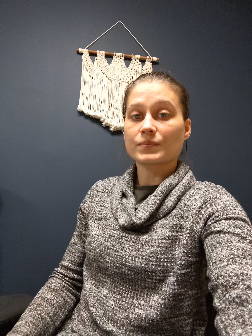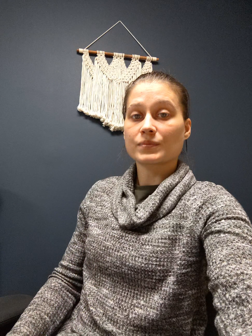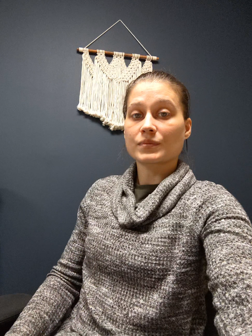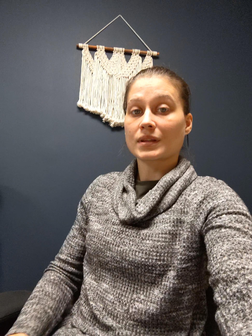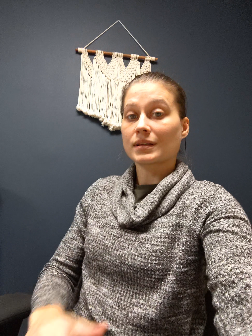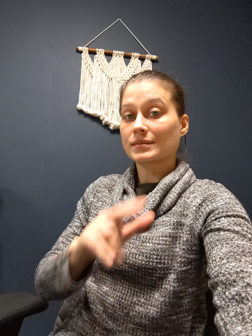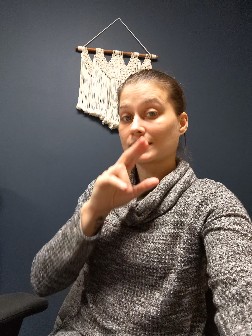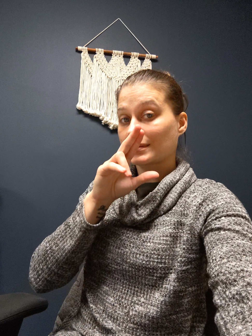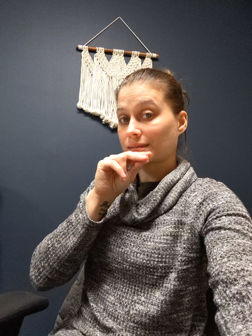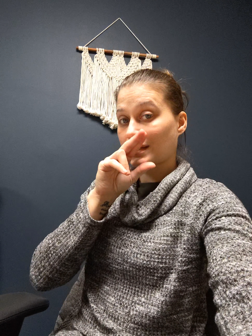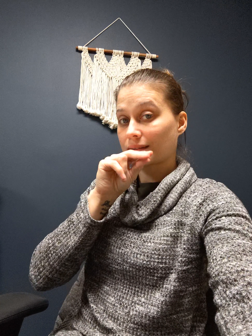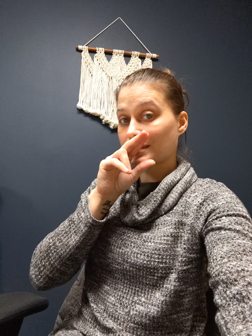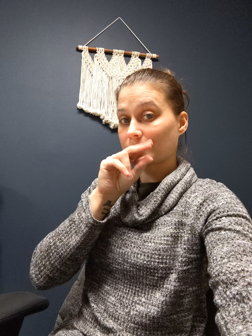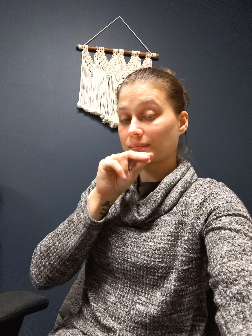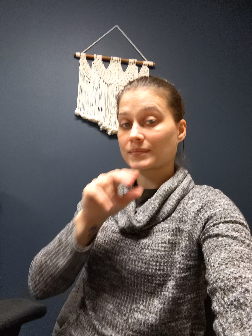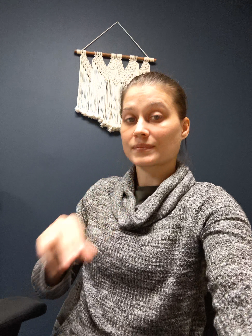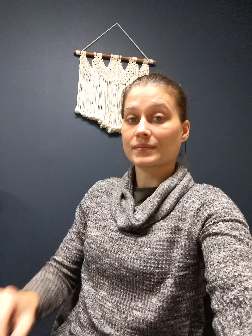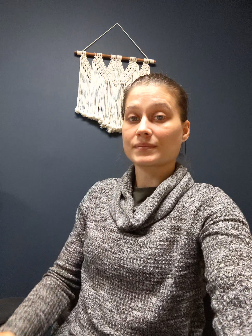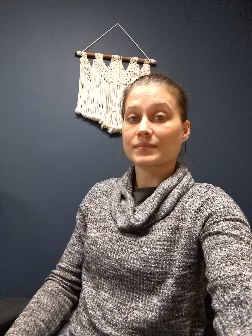duck